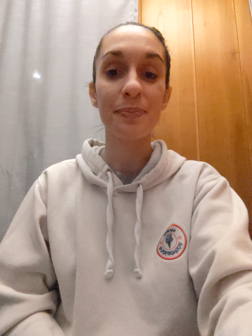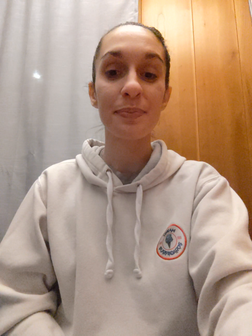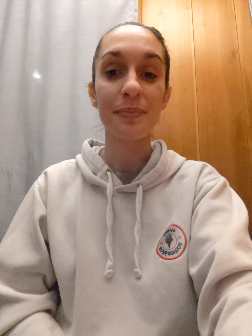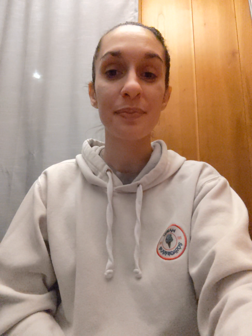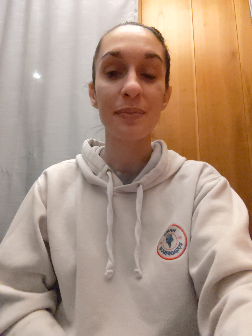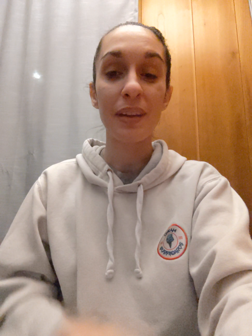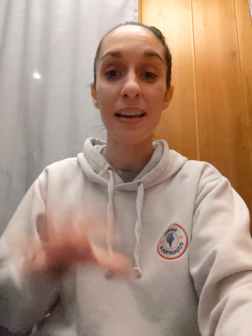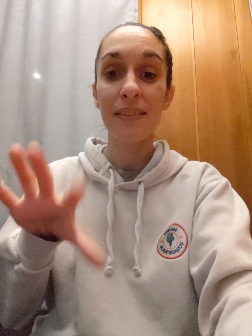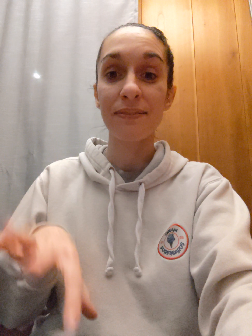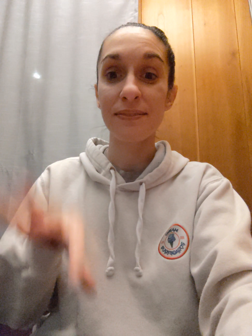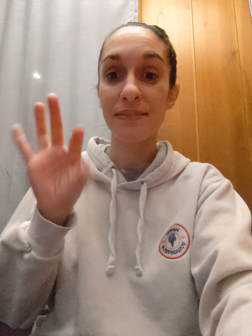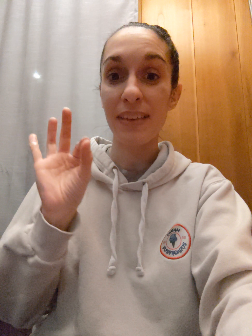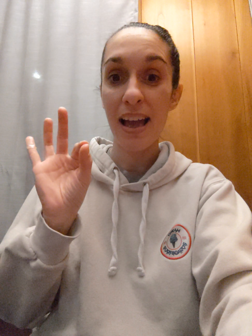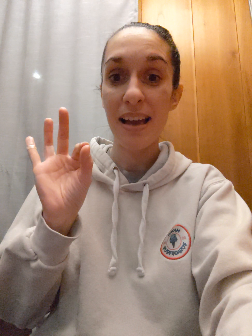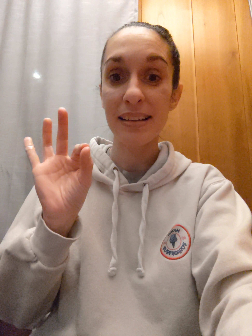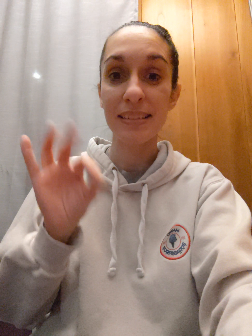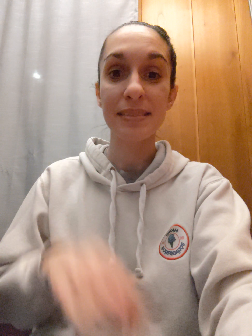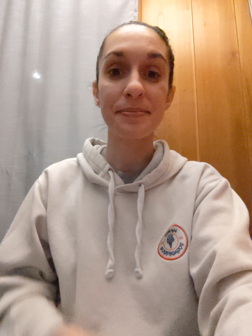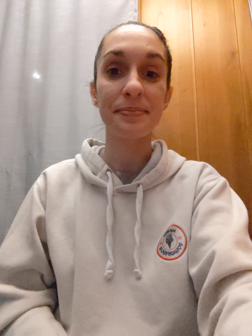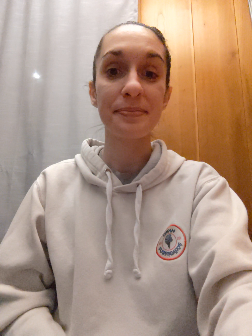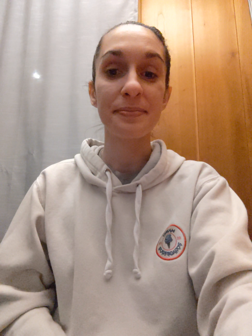find